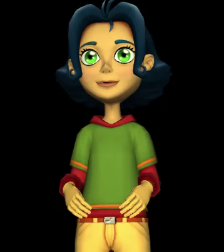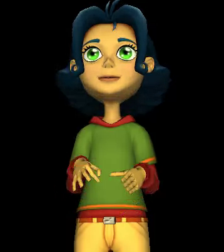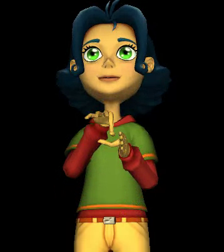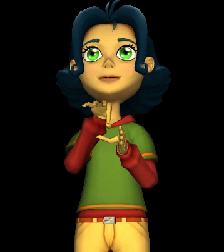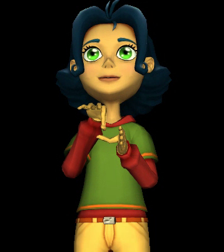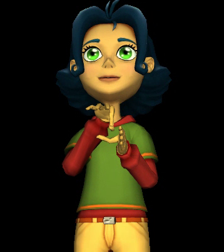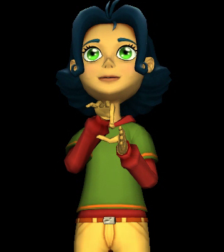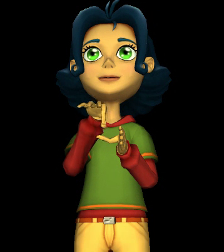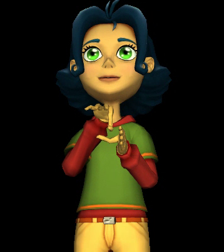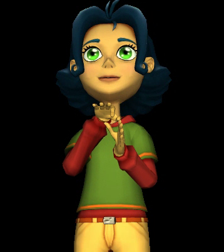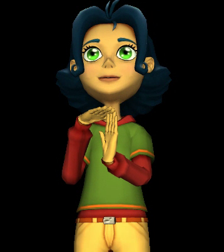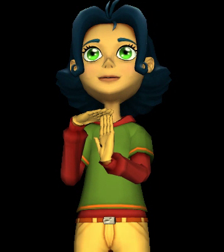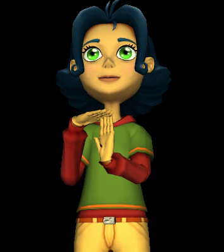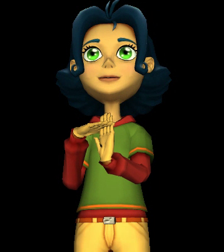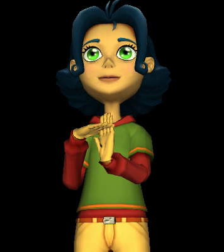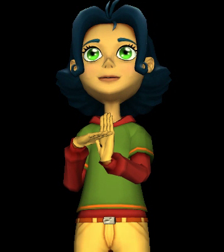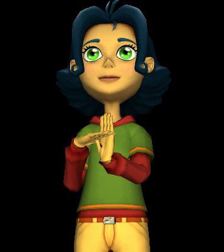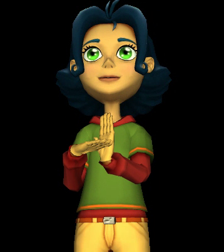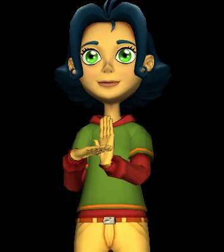وصفة